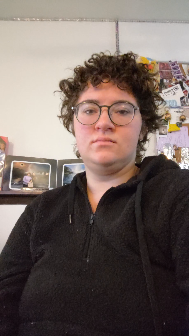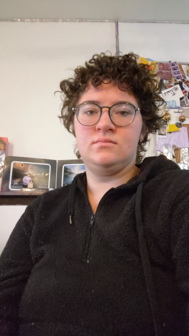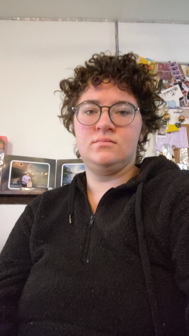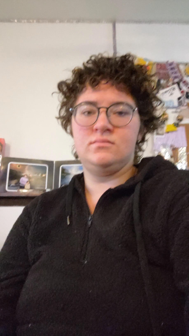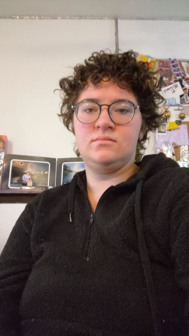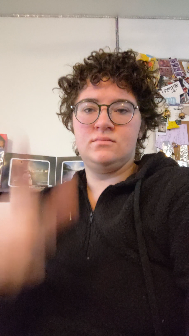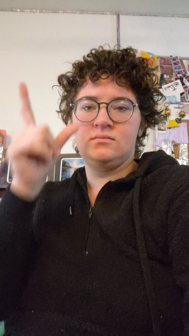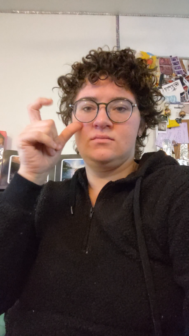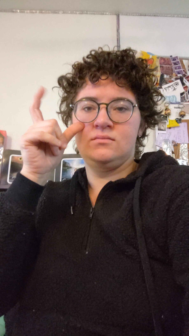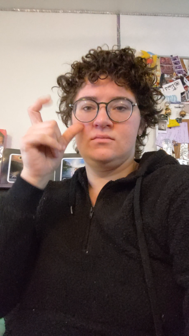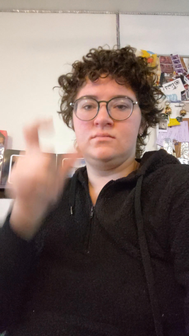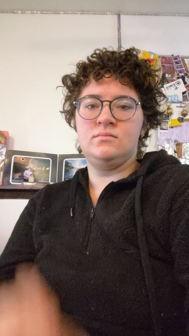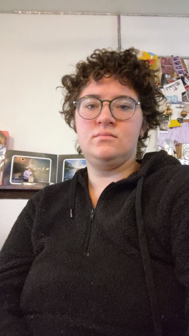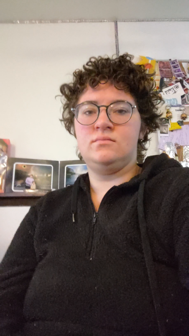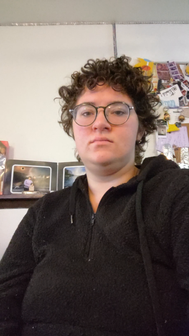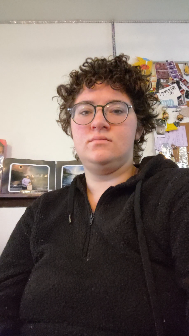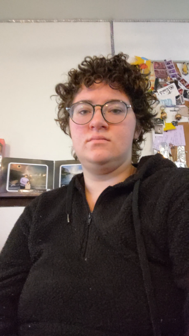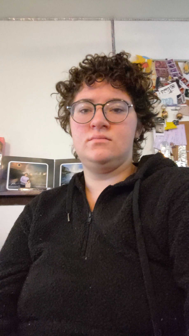camera